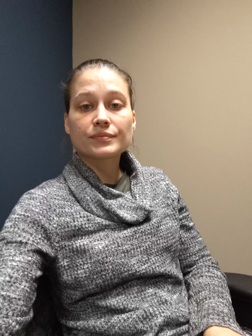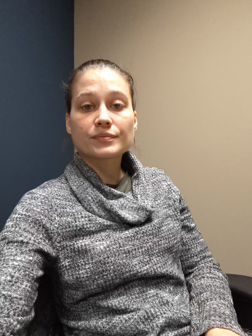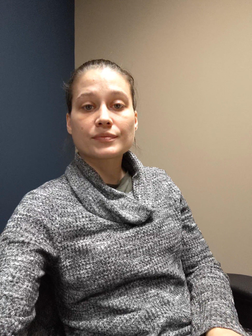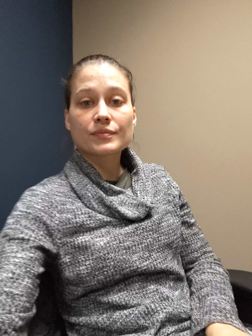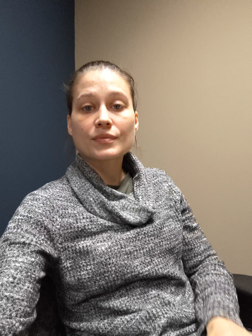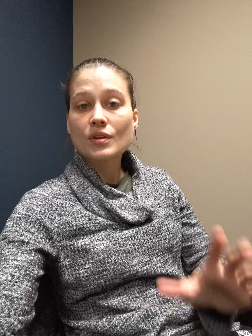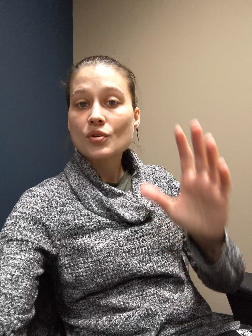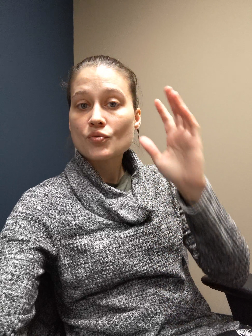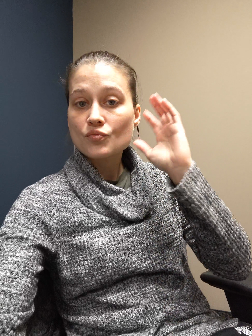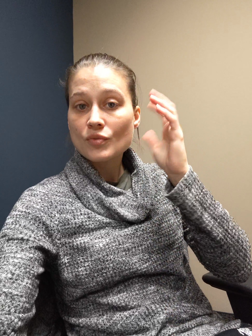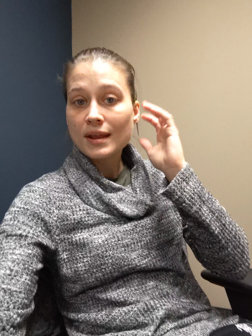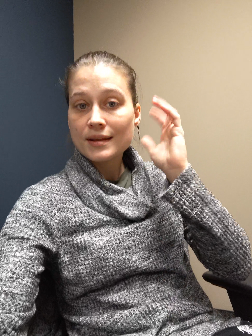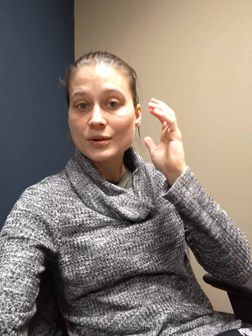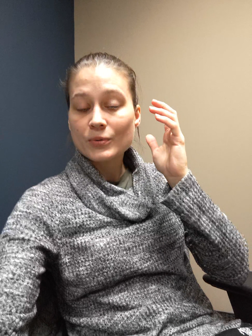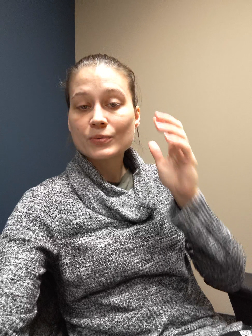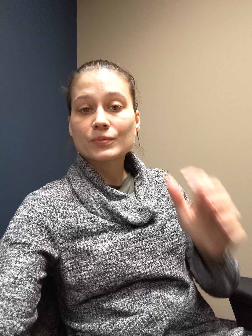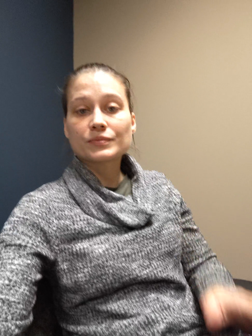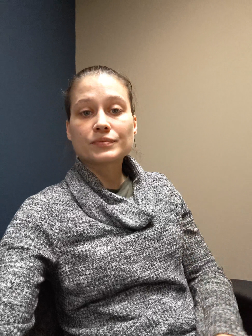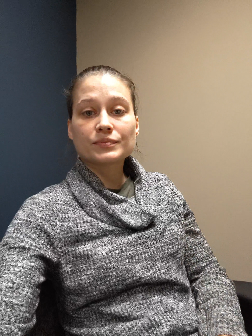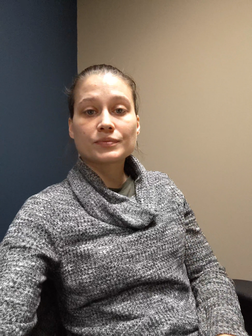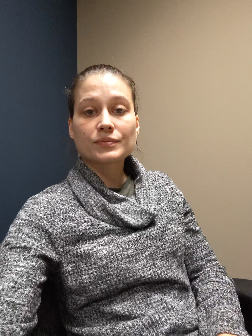radio